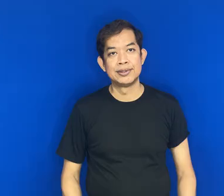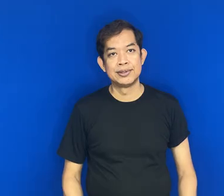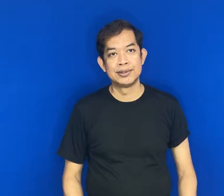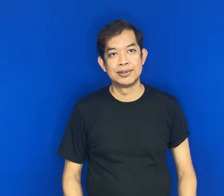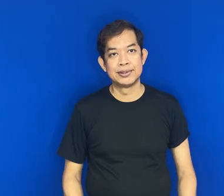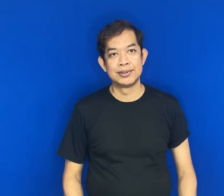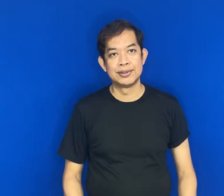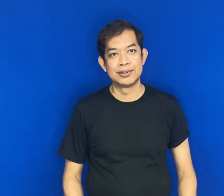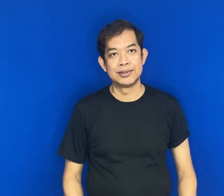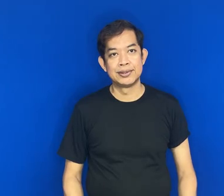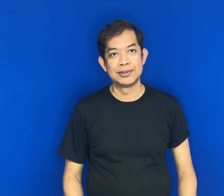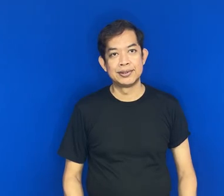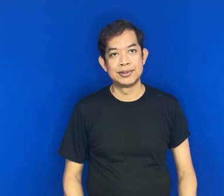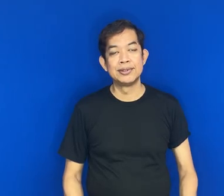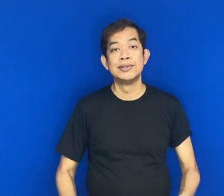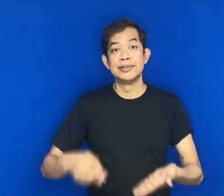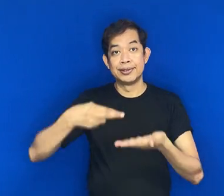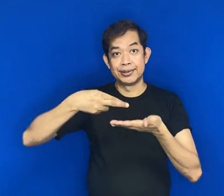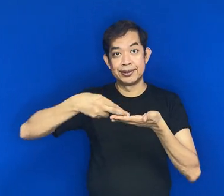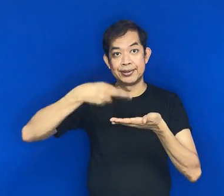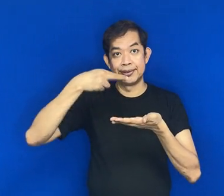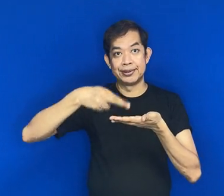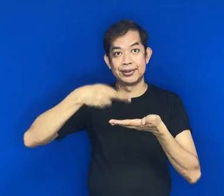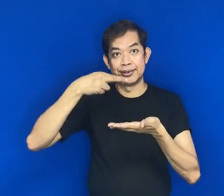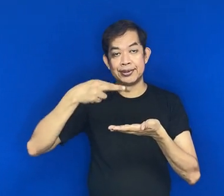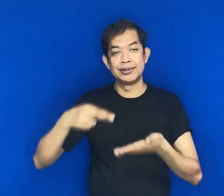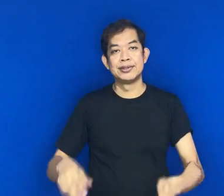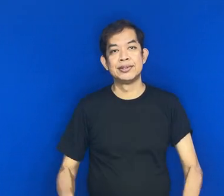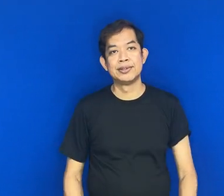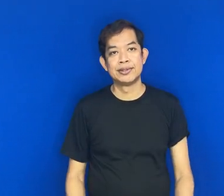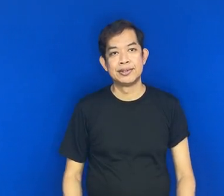rice